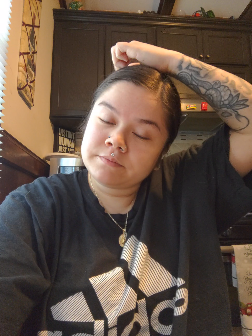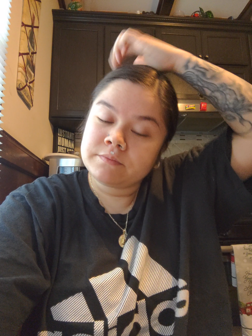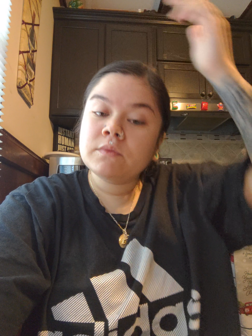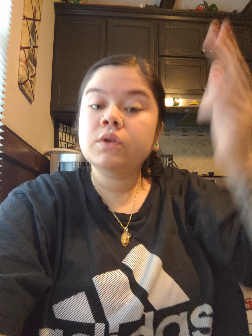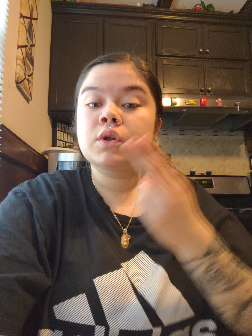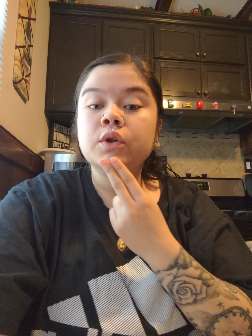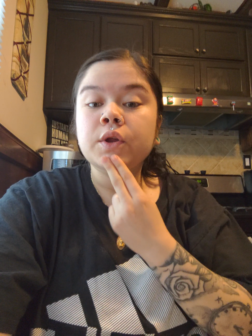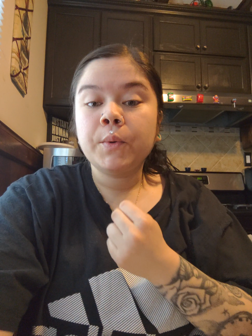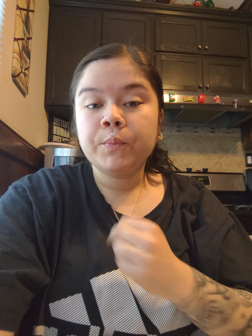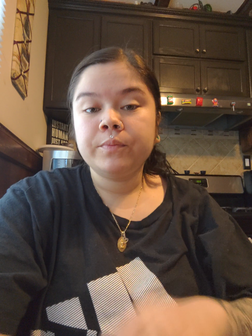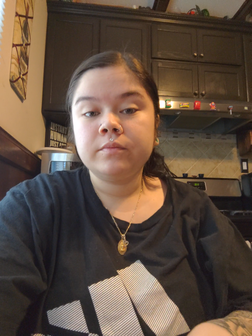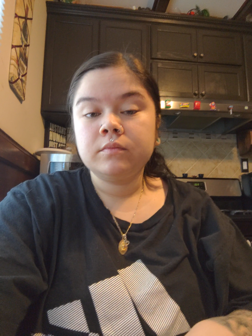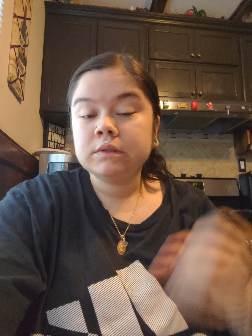cute